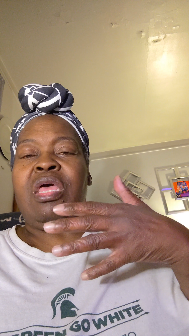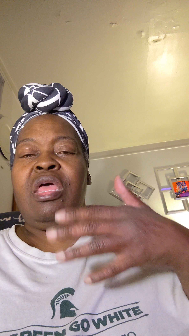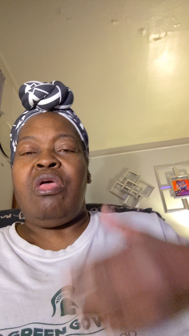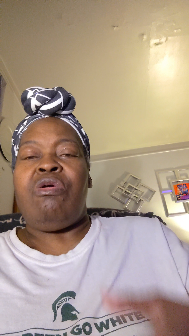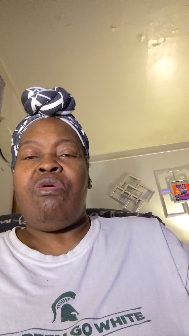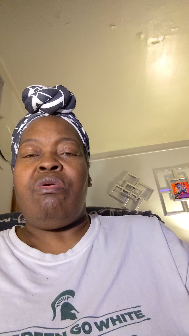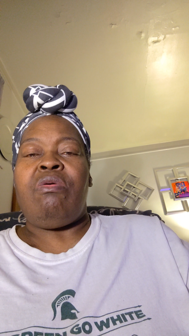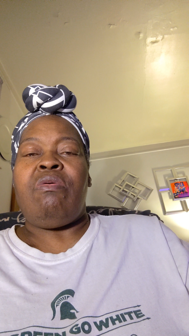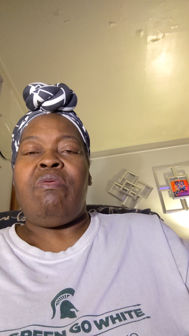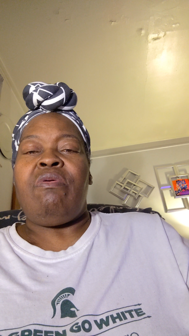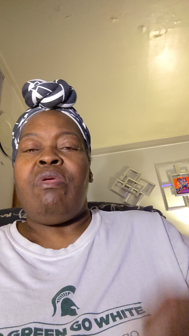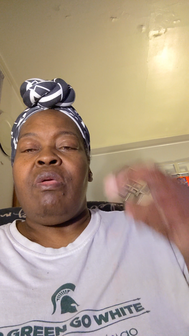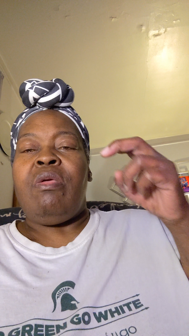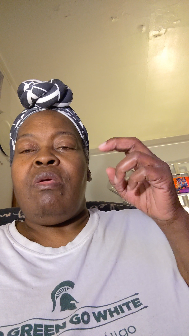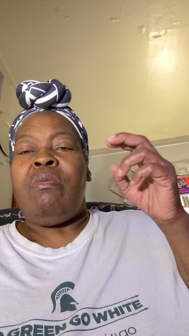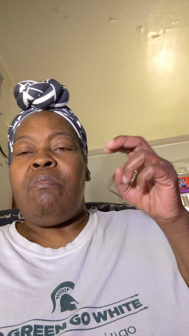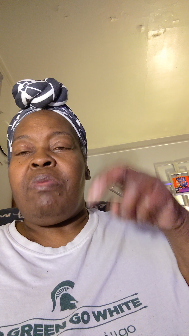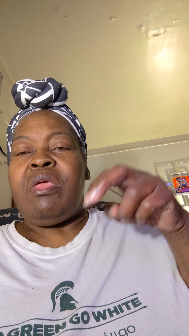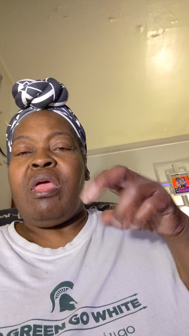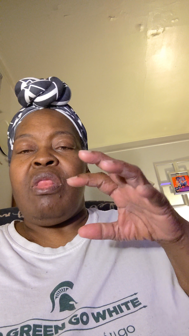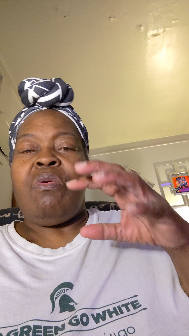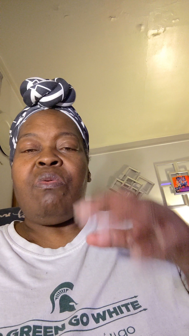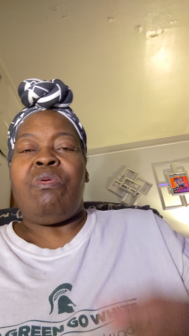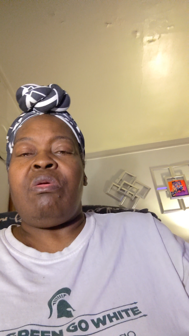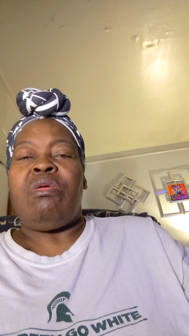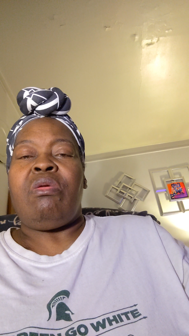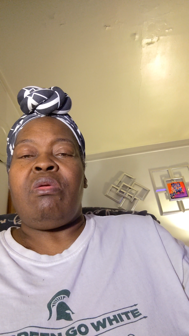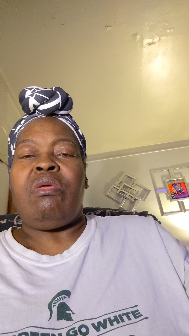potato